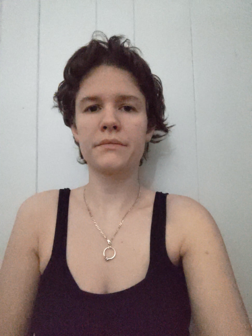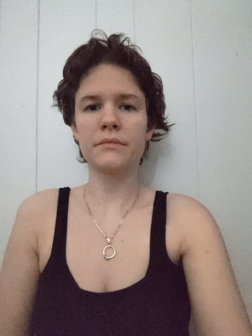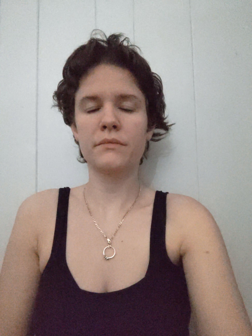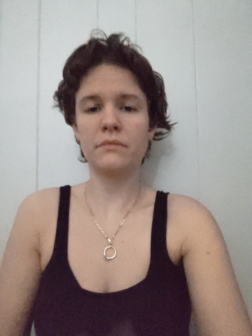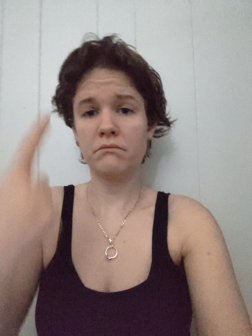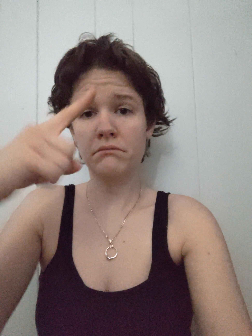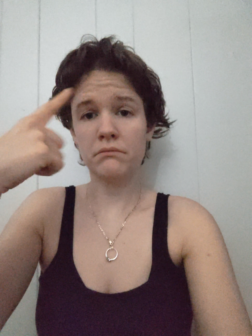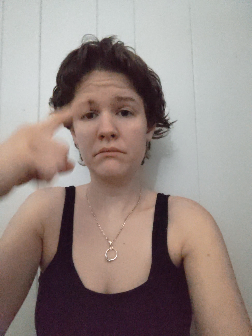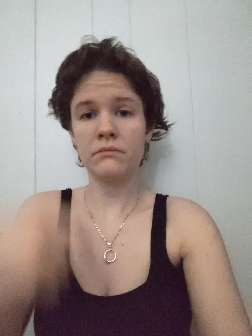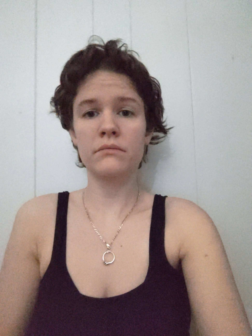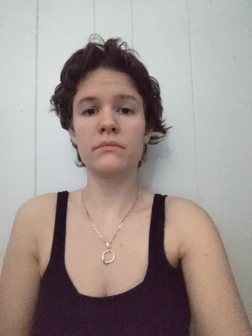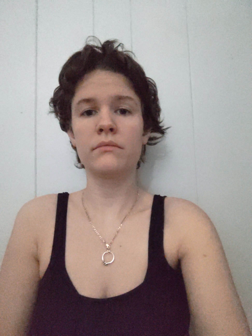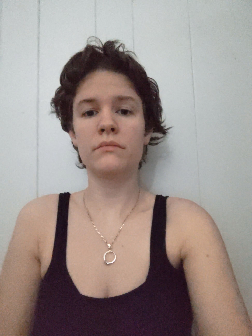for